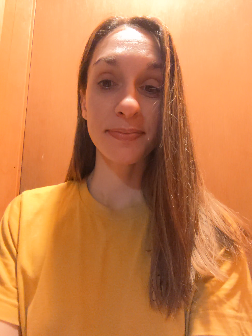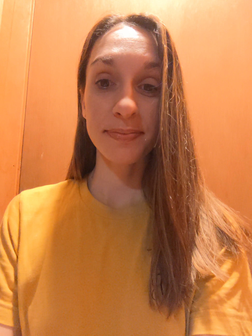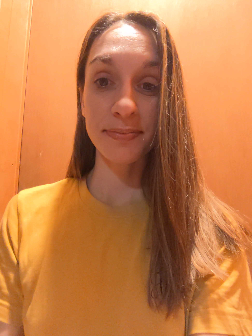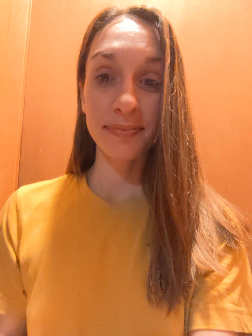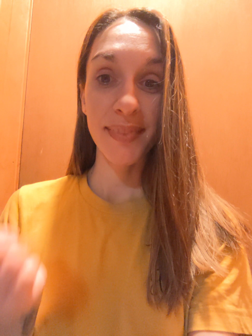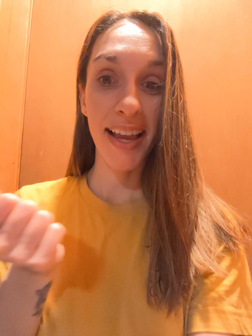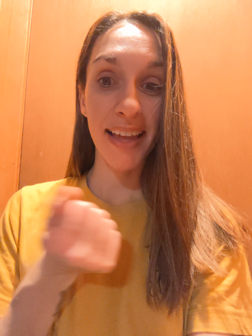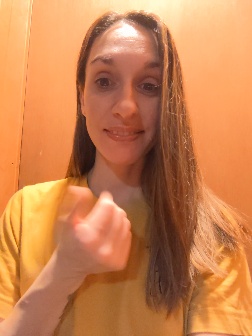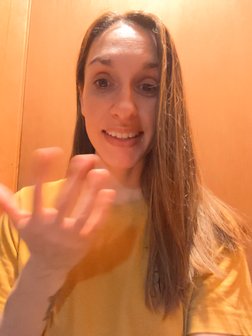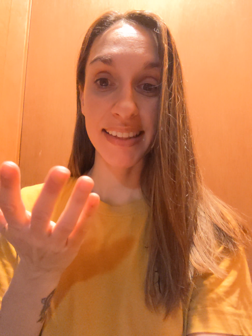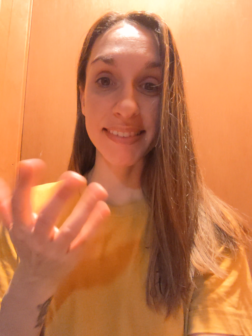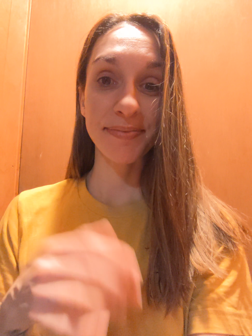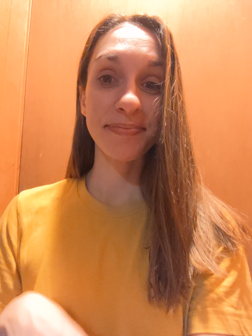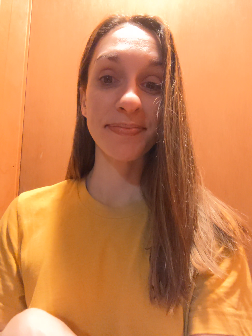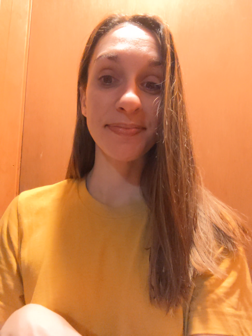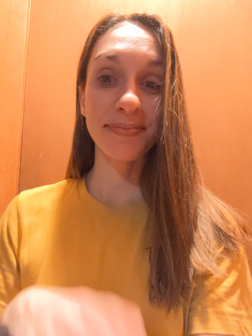every